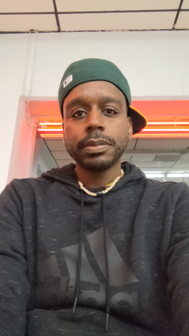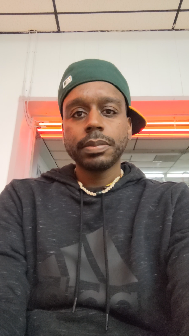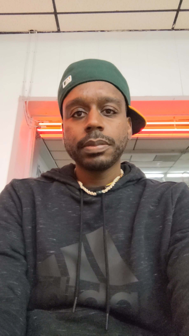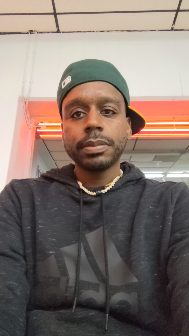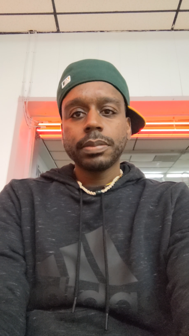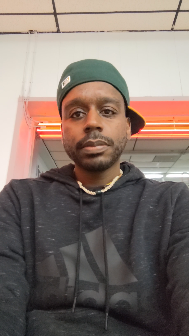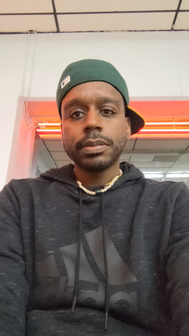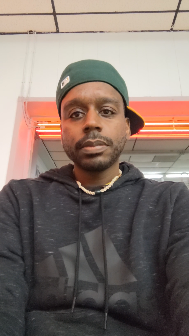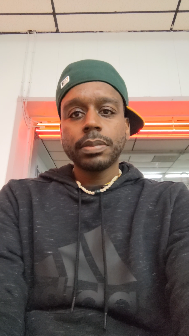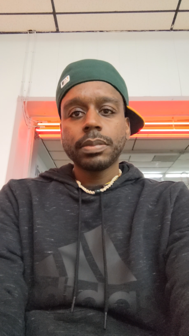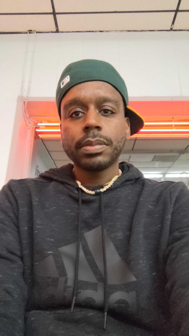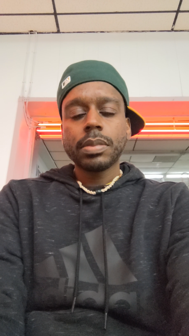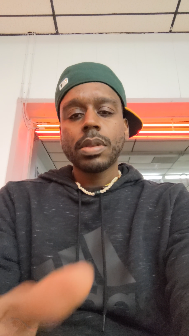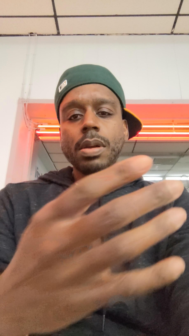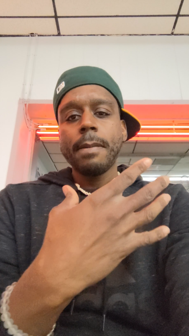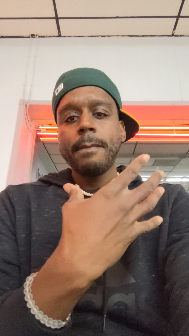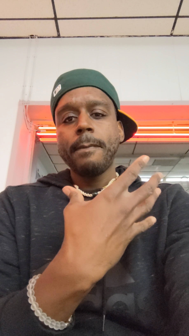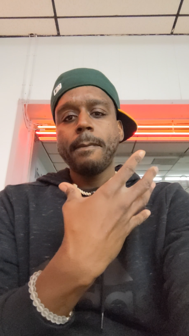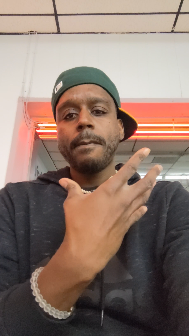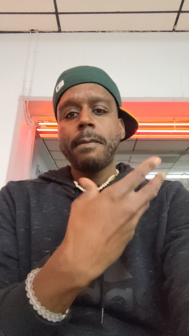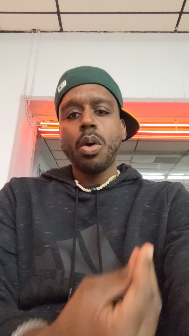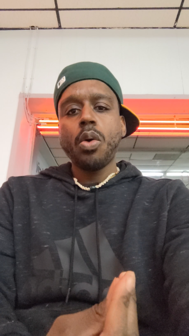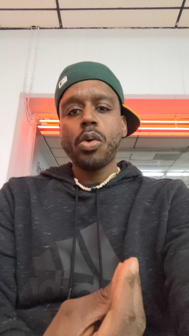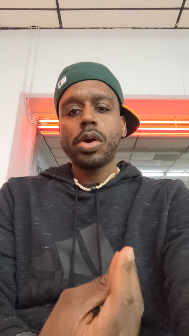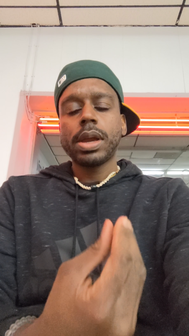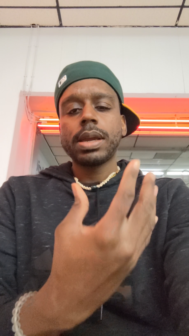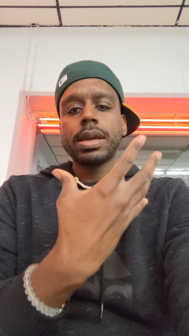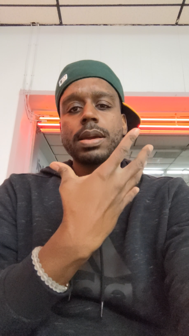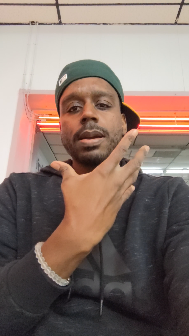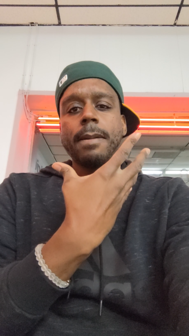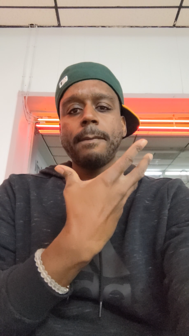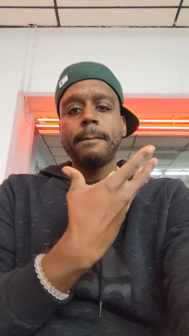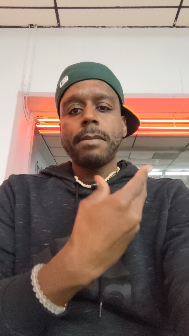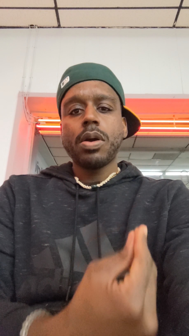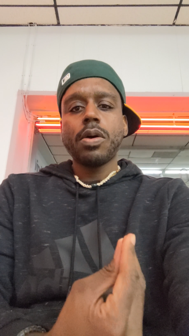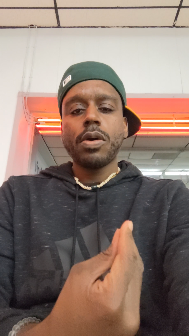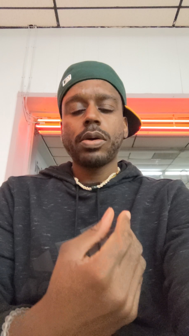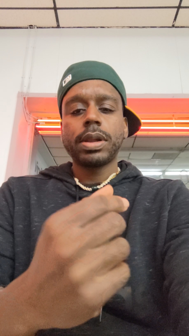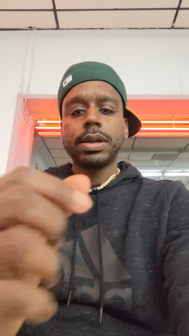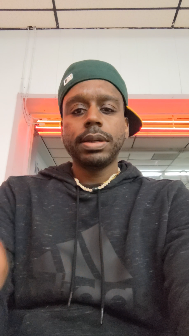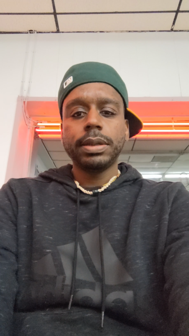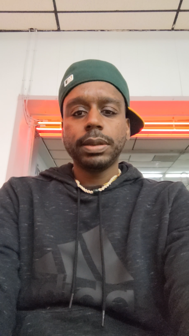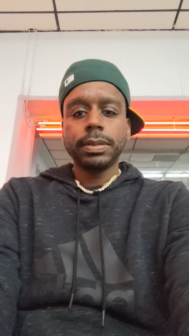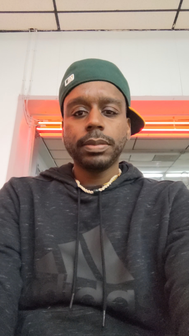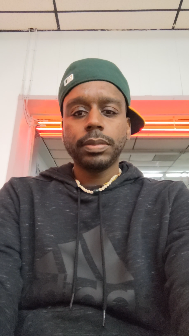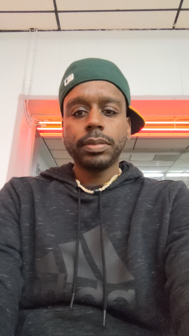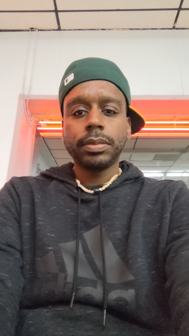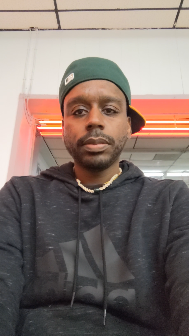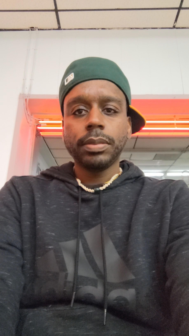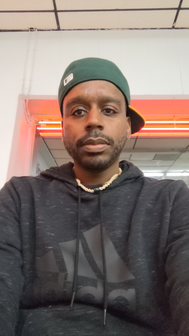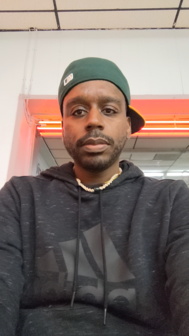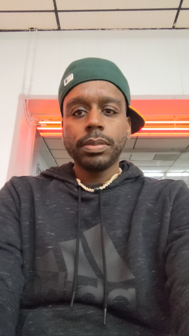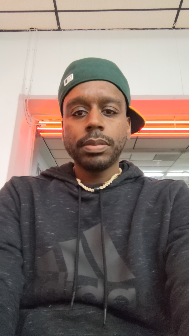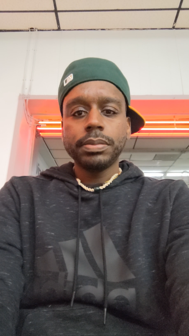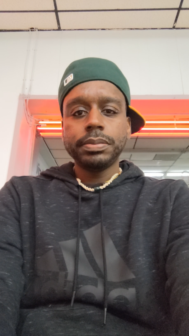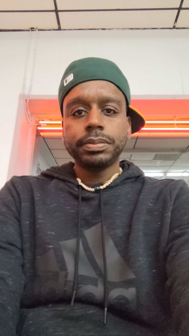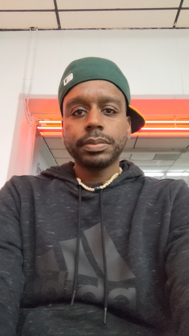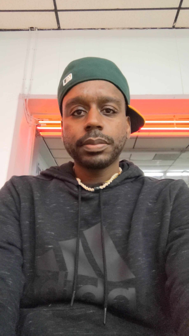poor